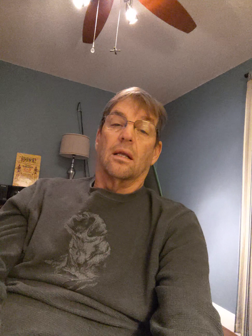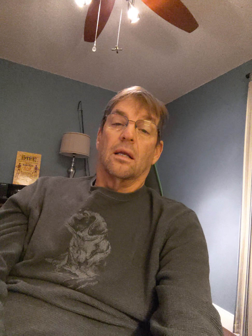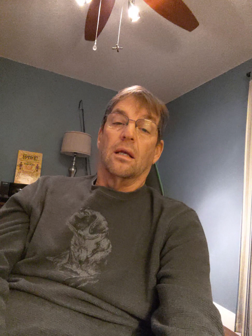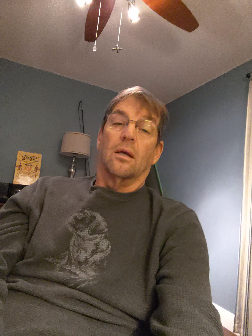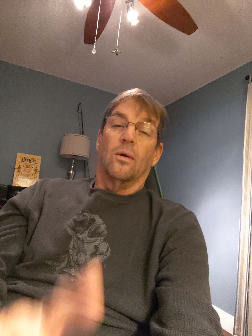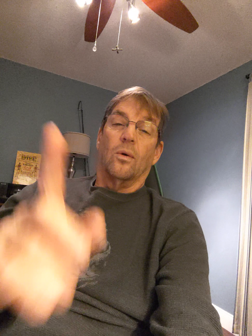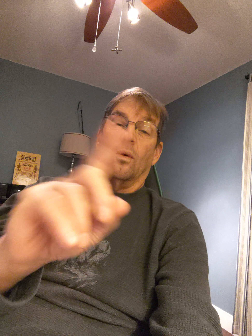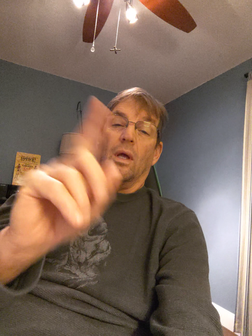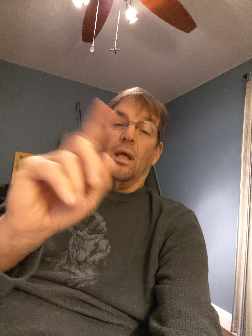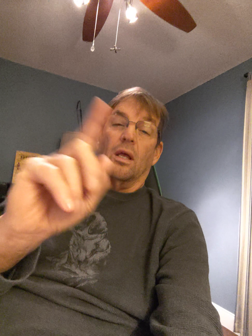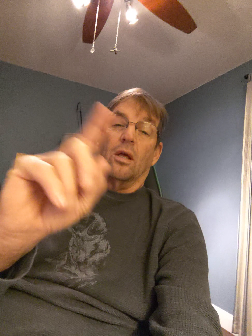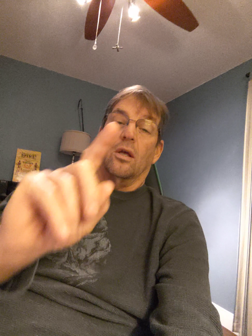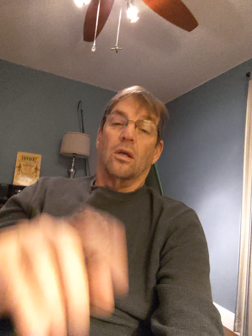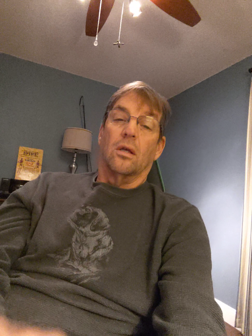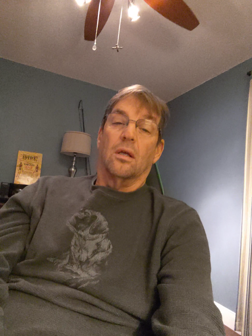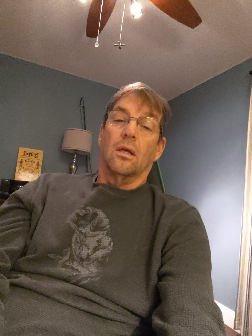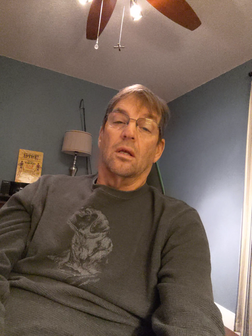where